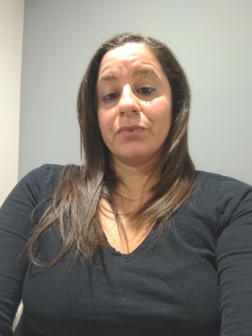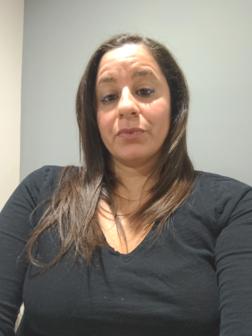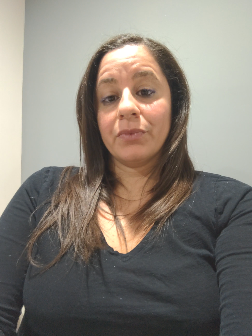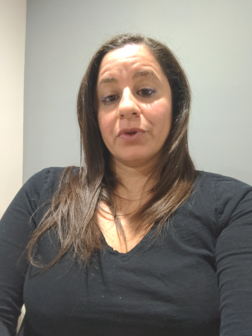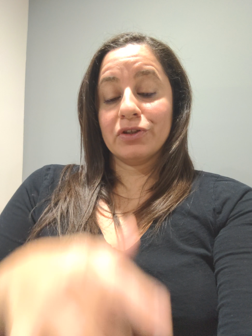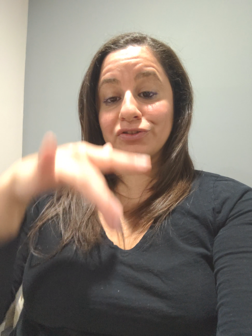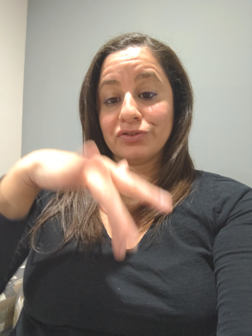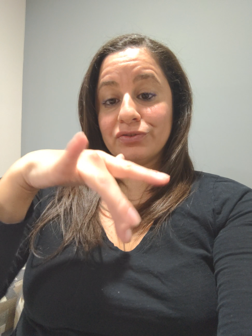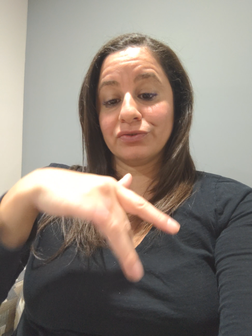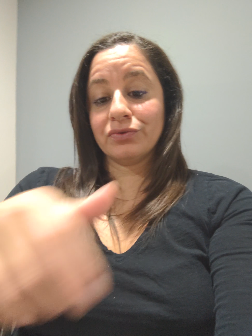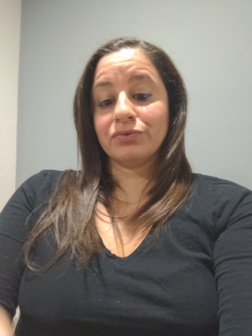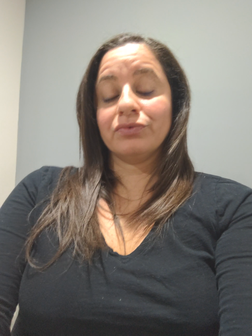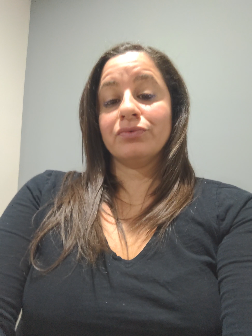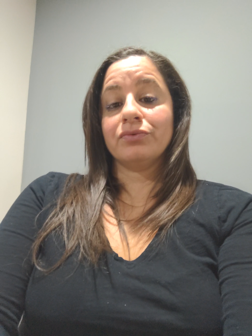touch